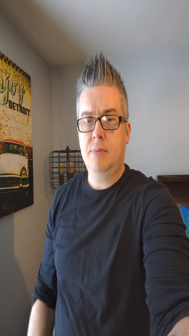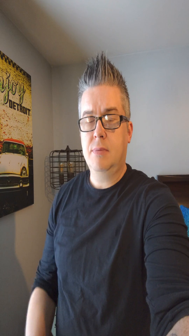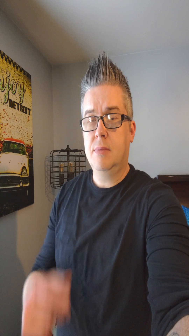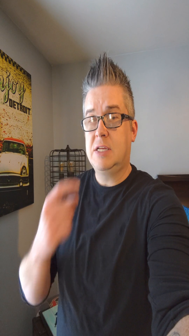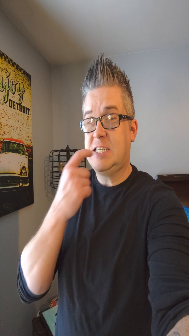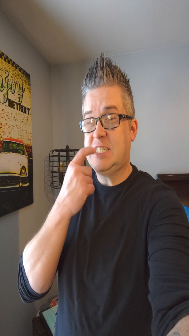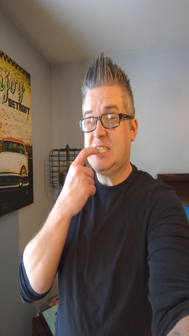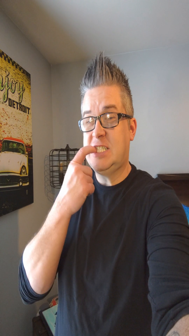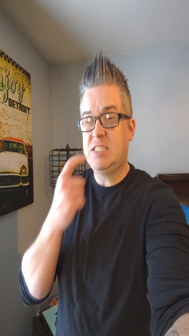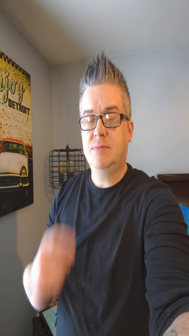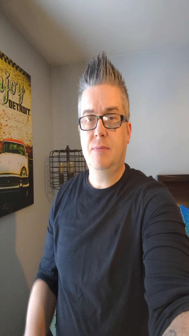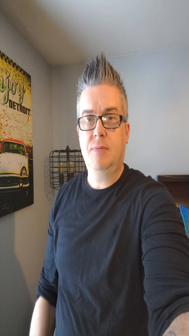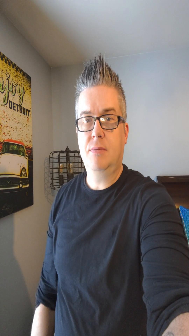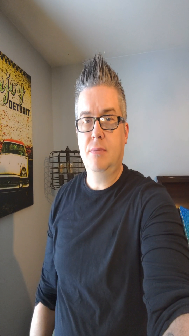window